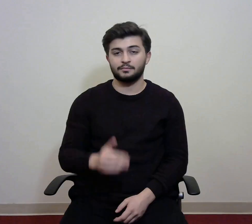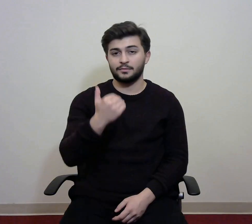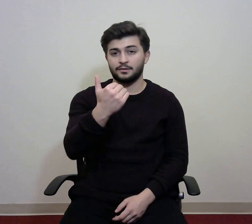siz